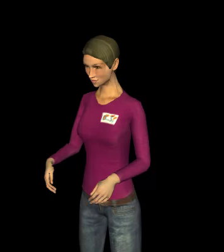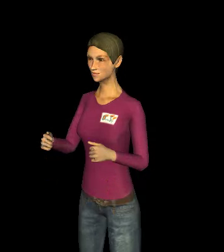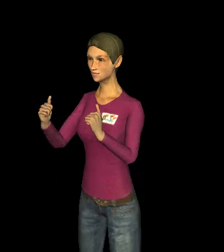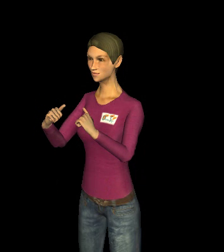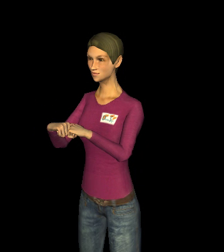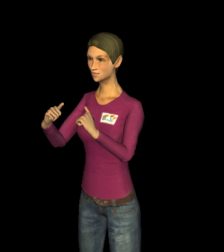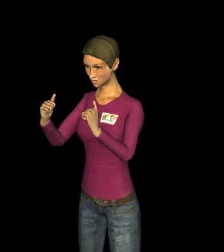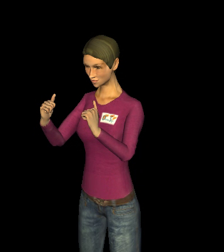حسنا